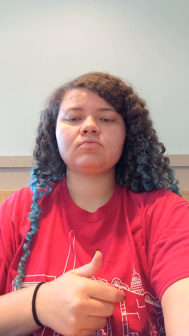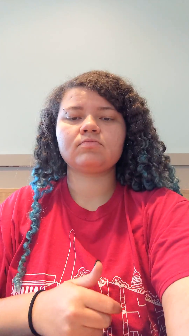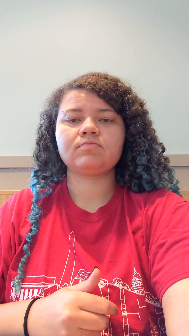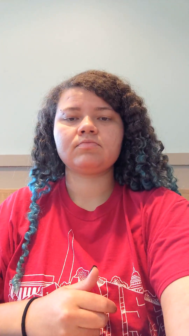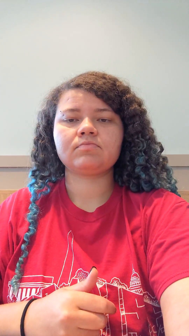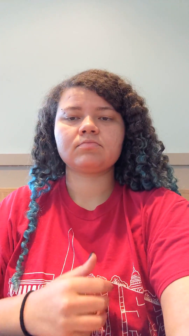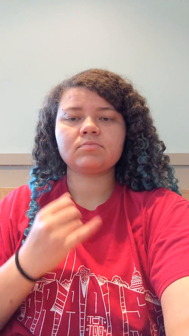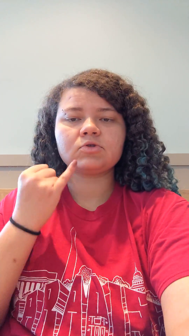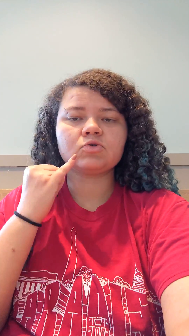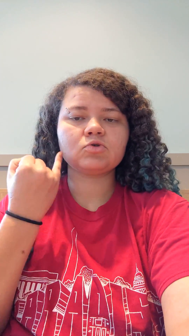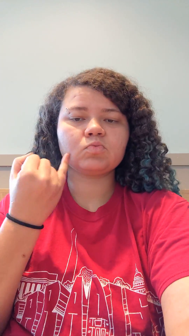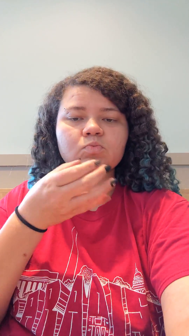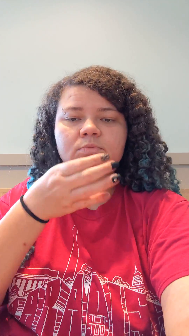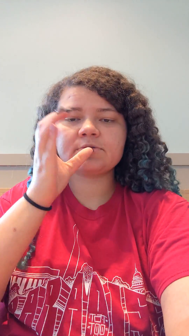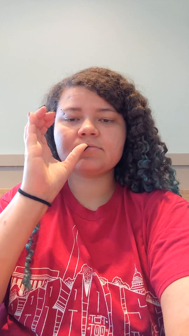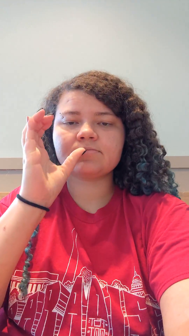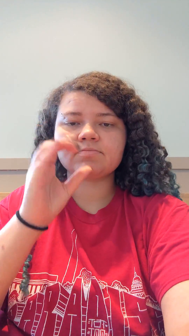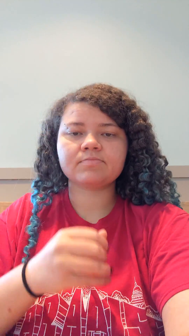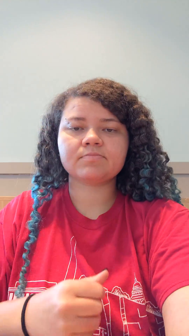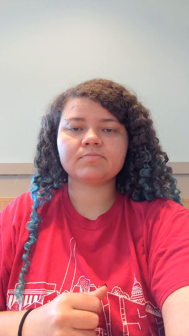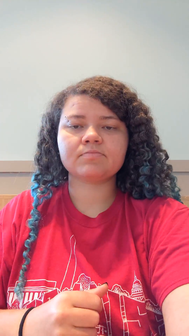juice